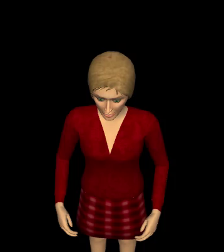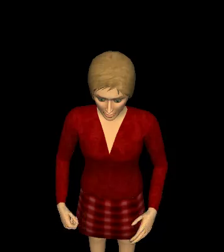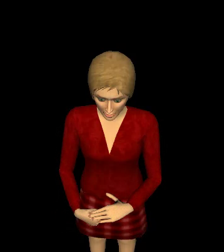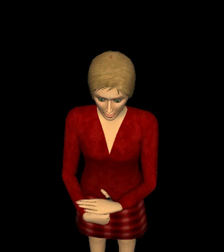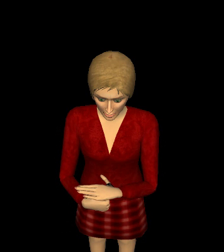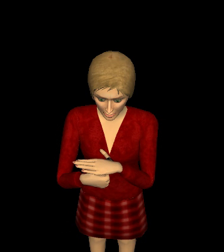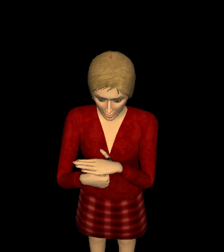عاصمة